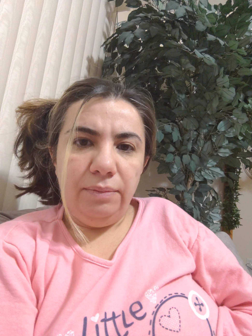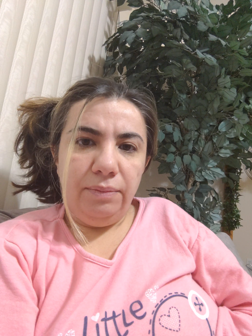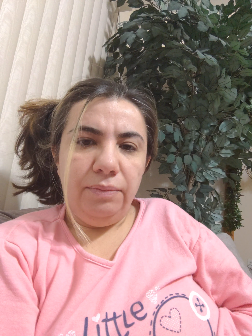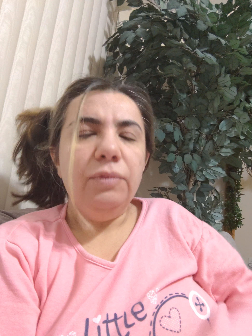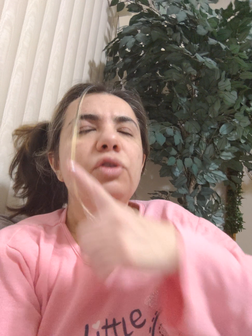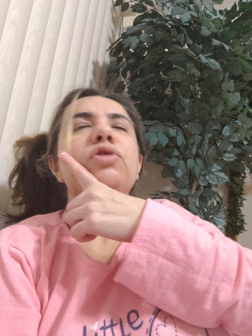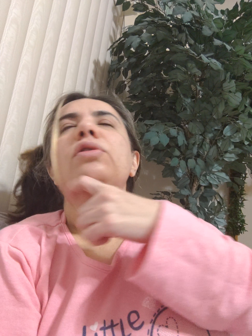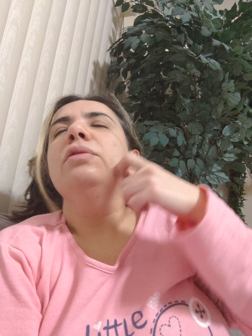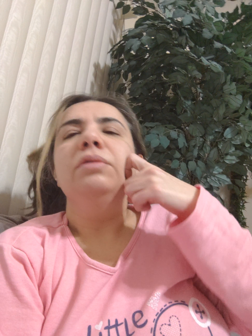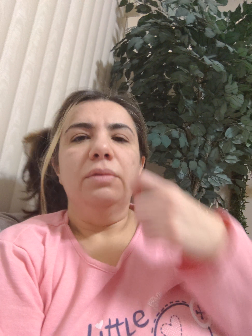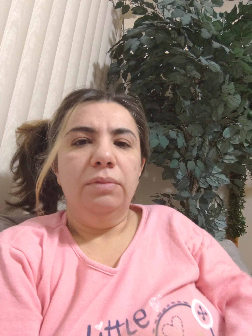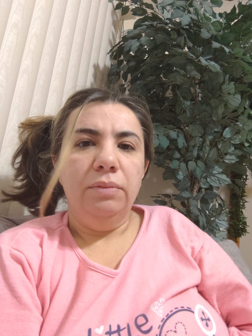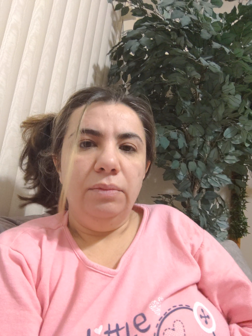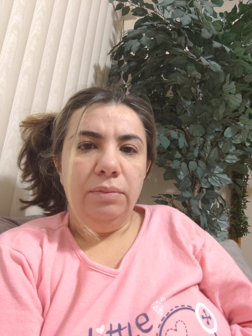dryer